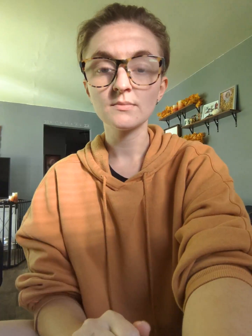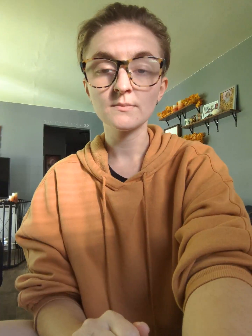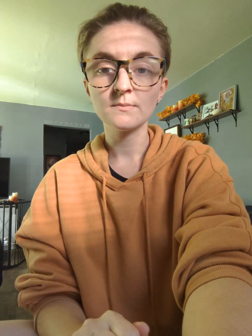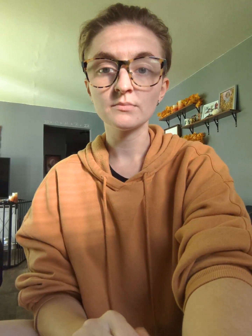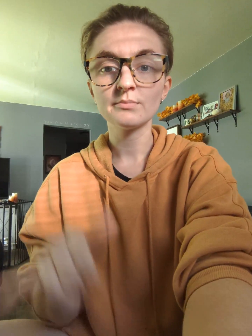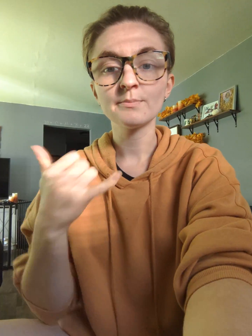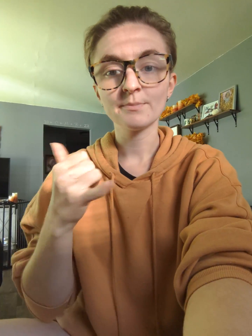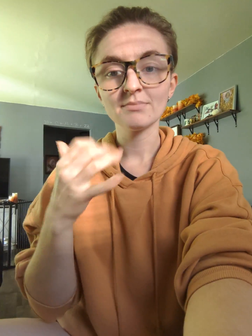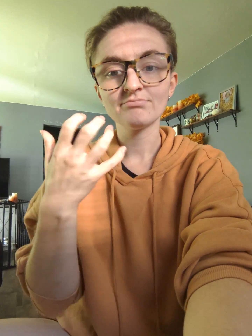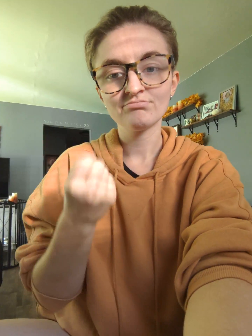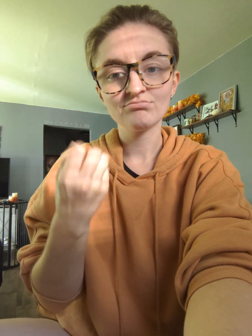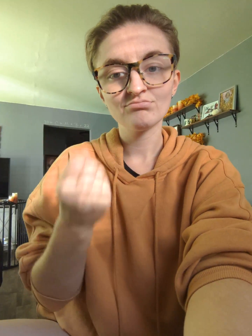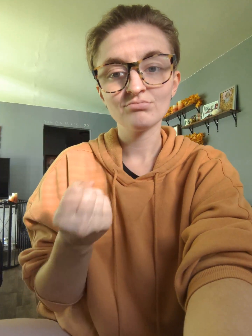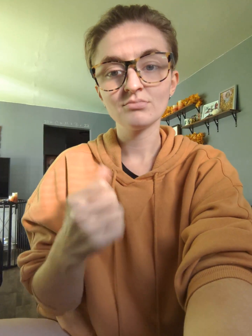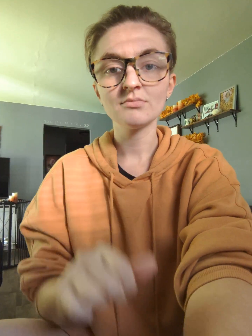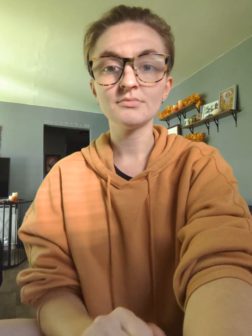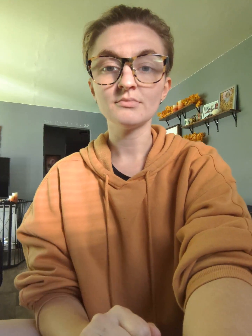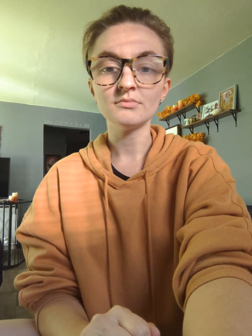play dough